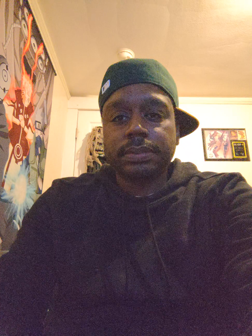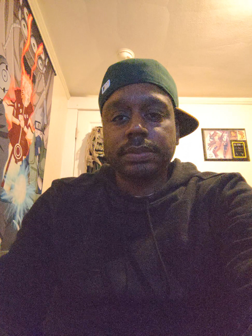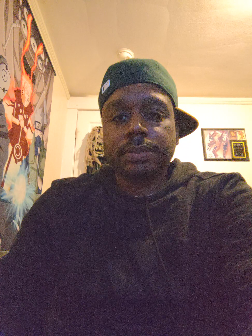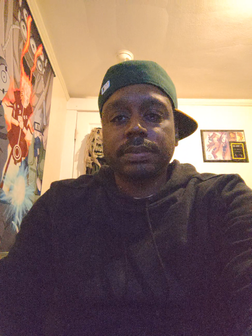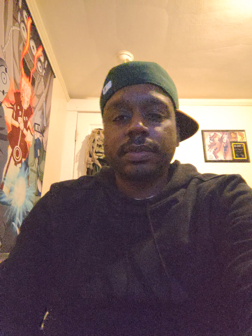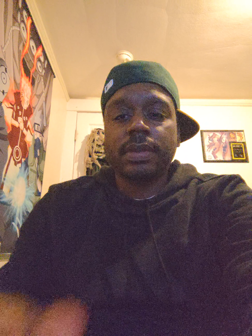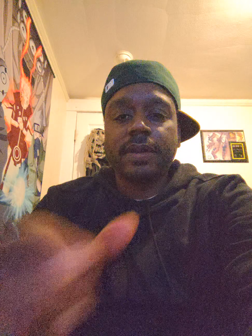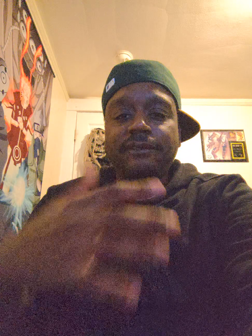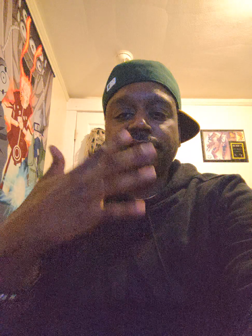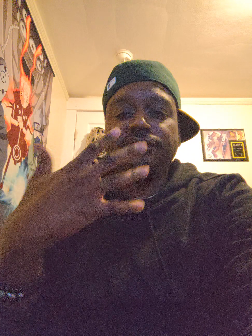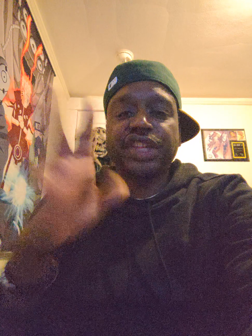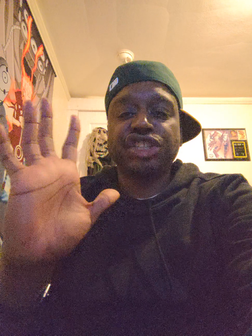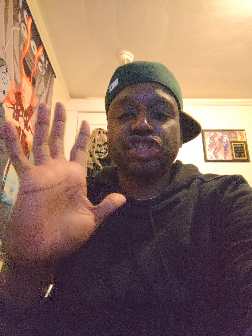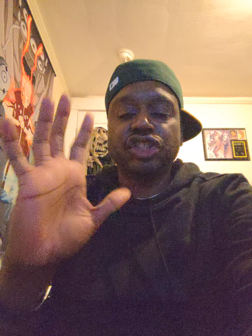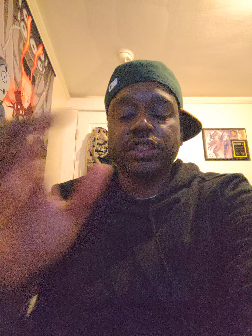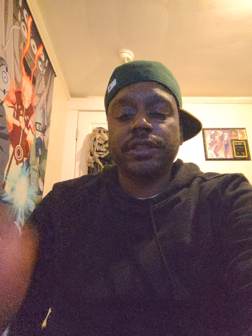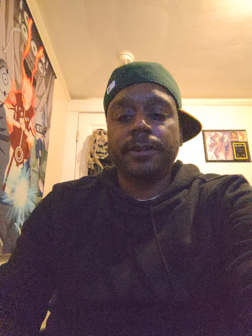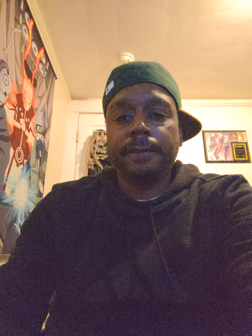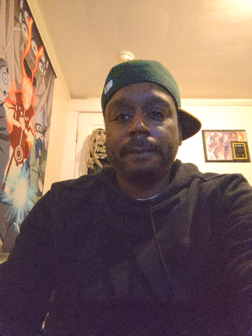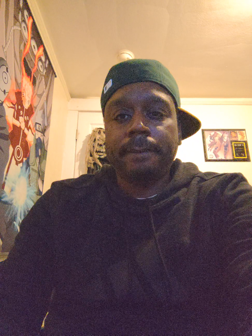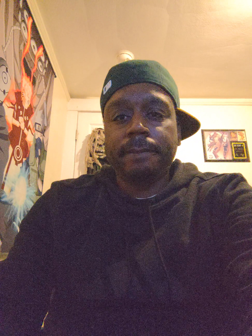finish